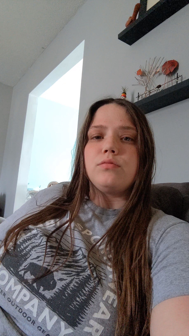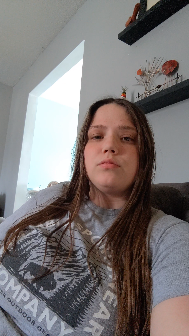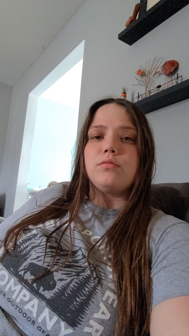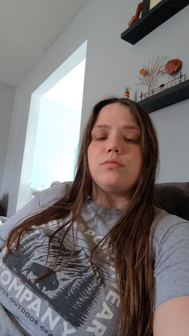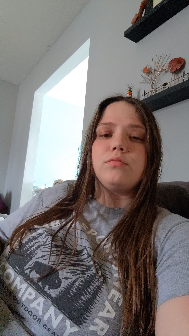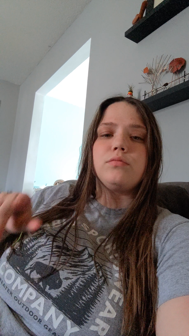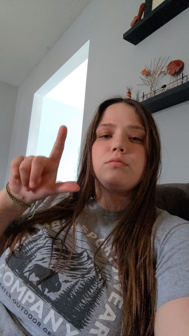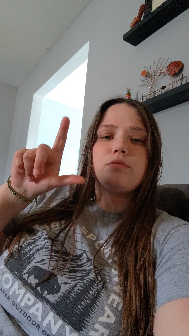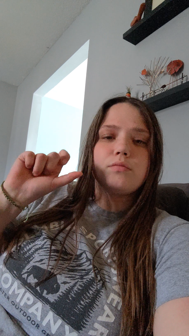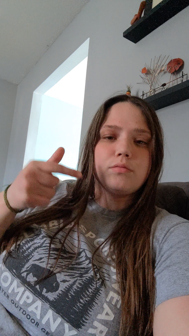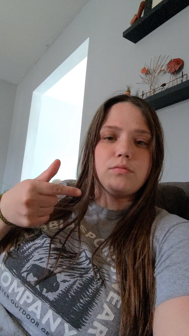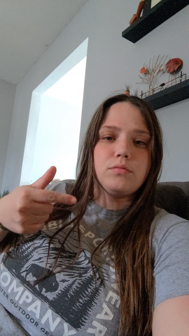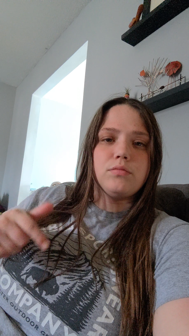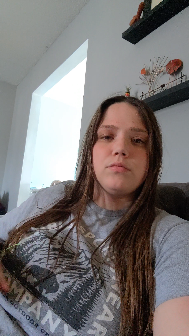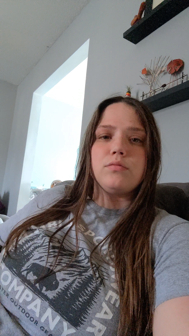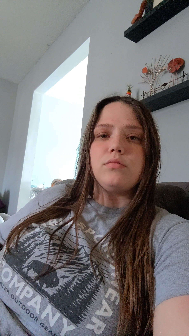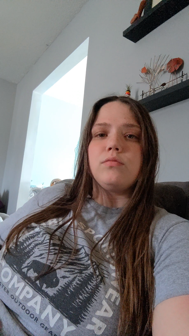leg